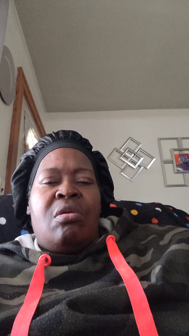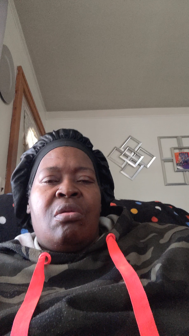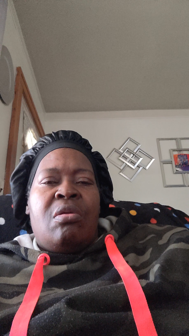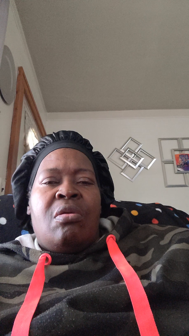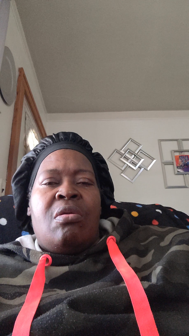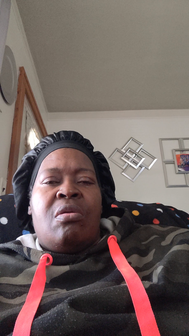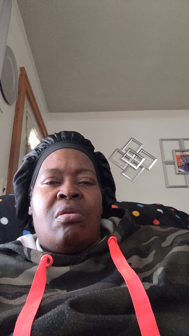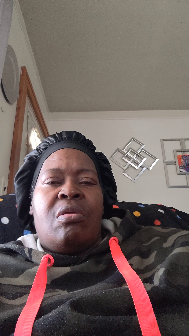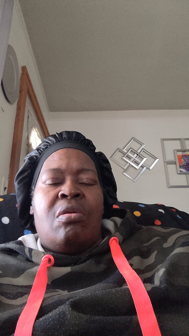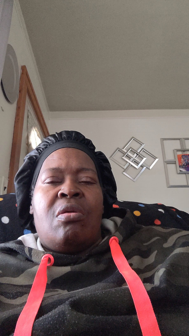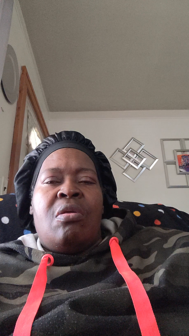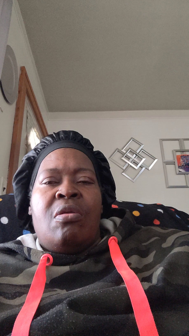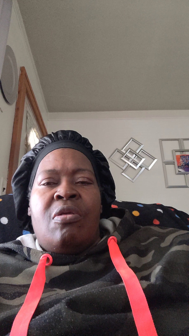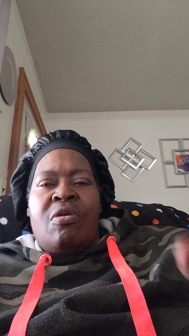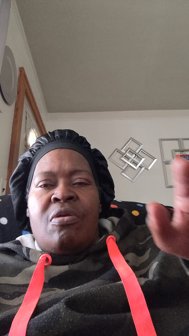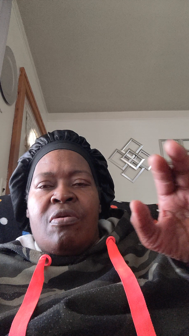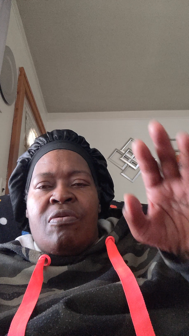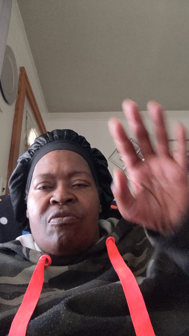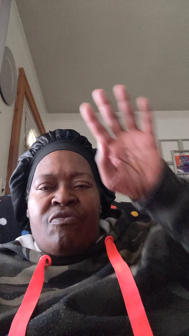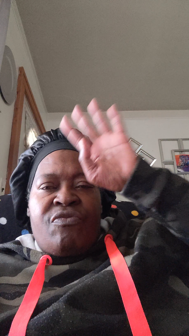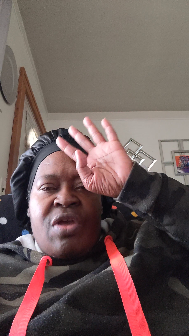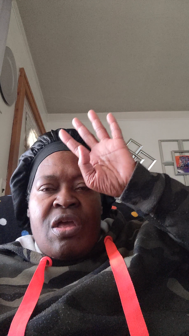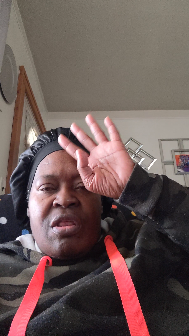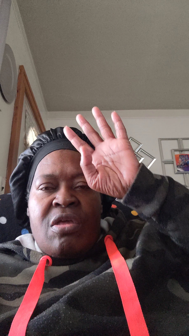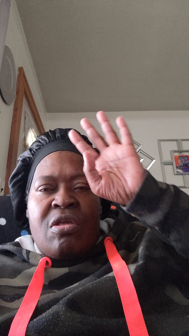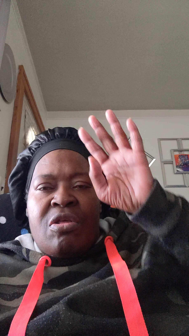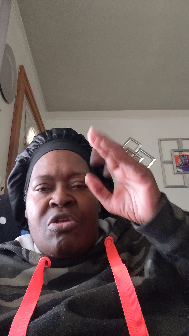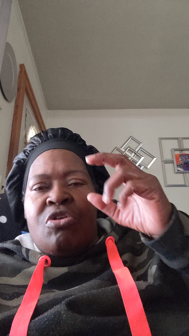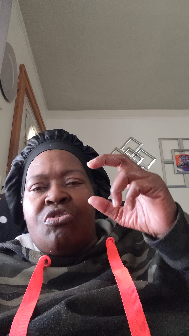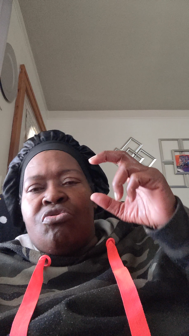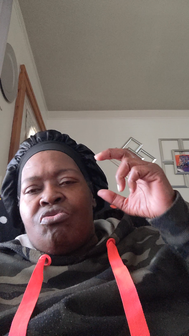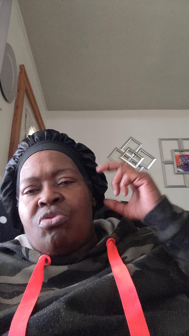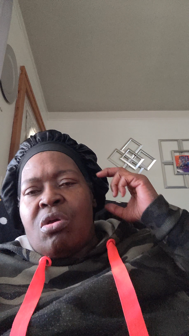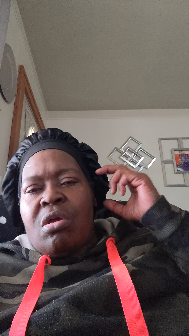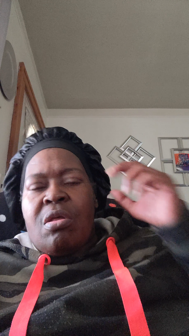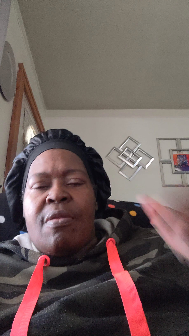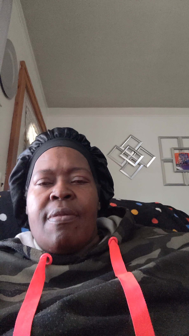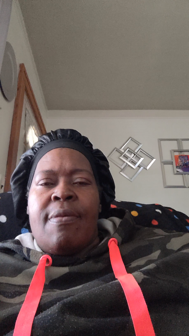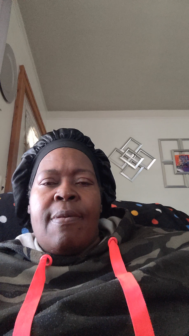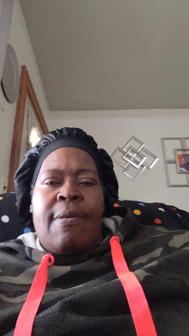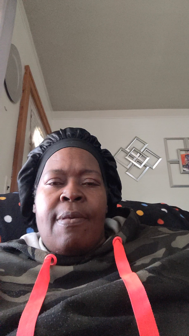fire truck